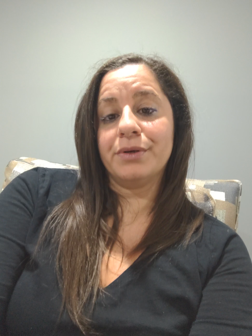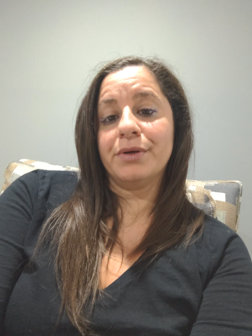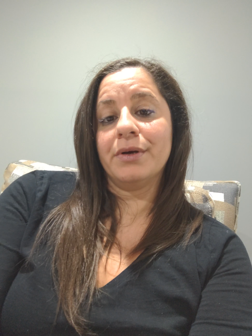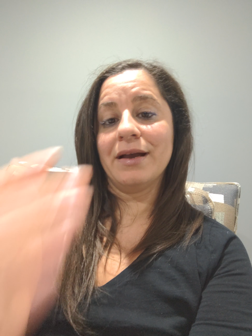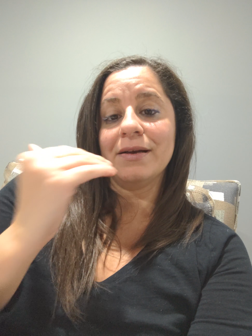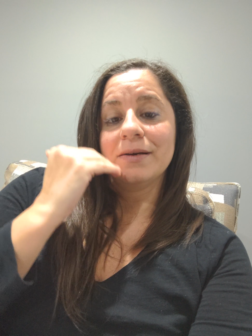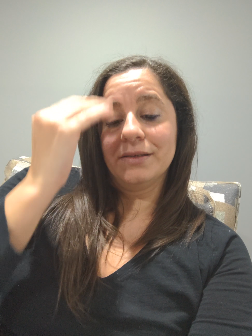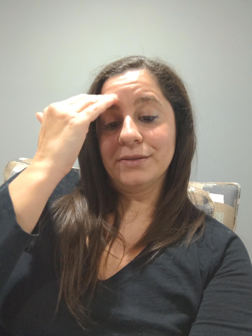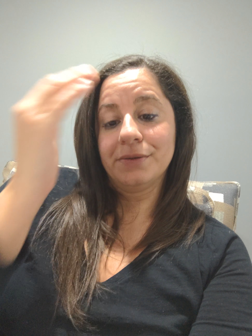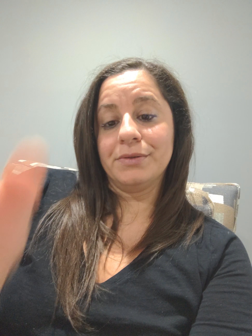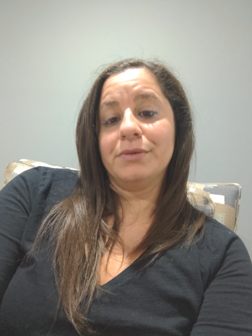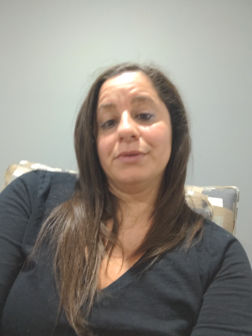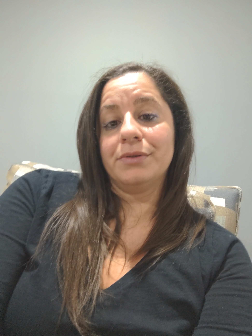head